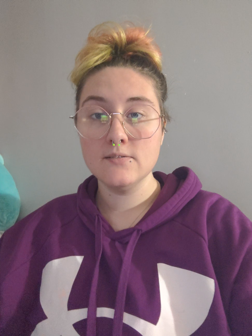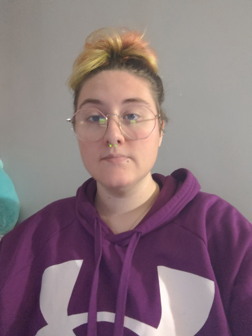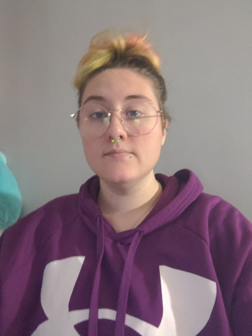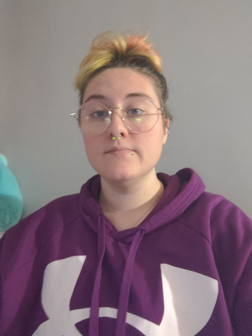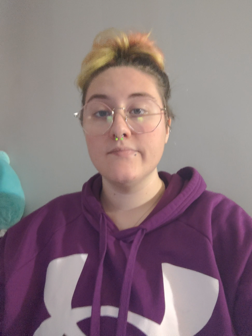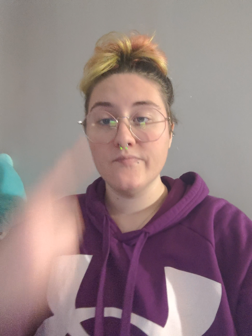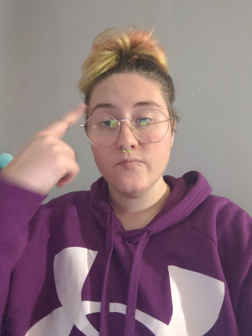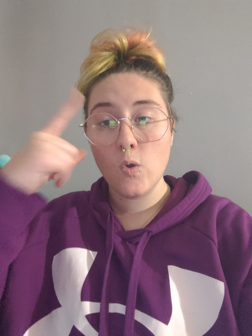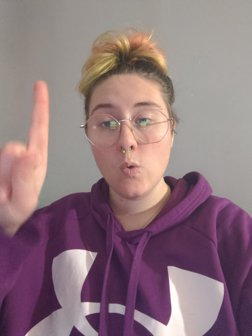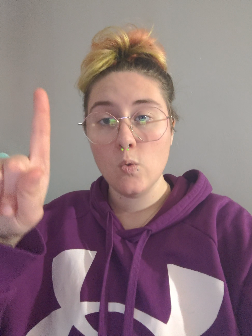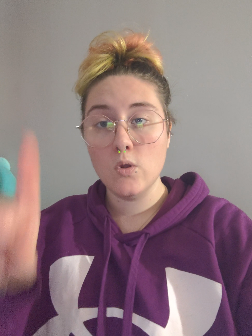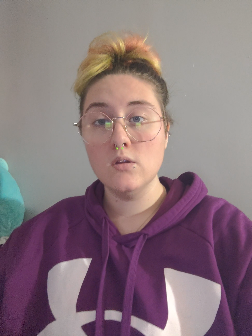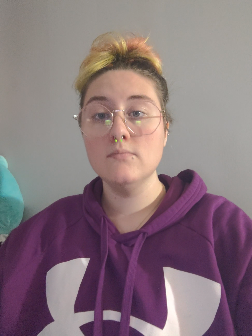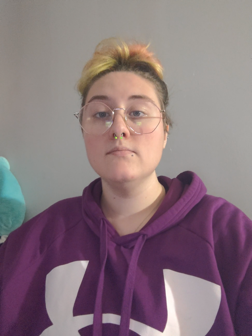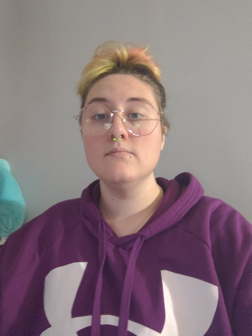for